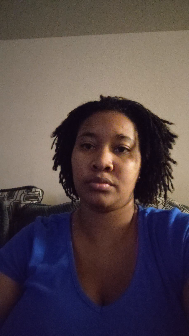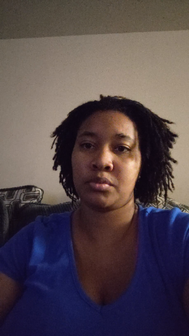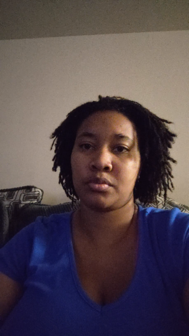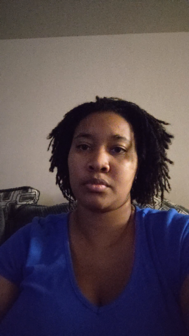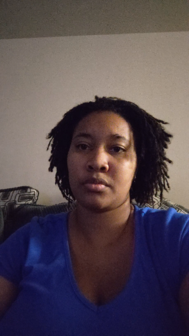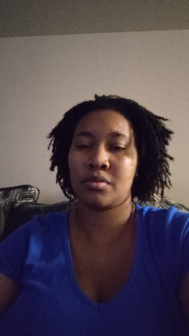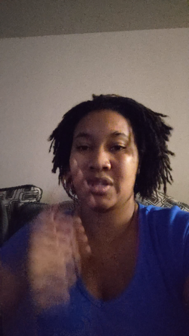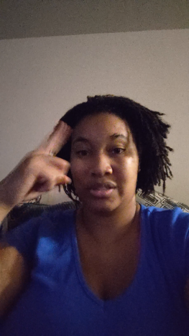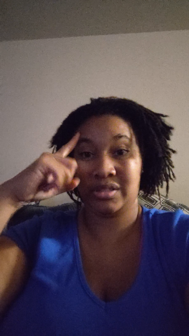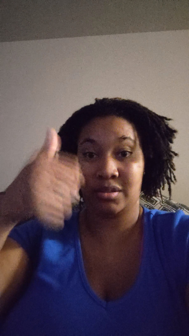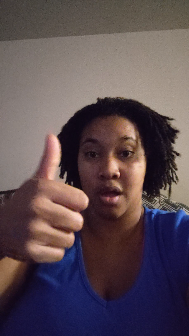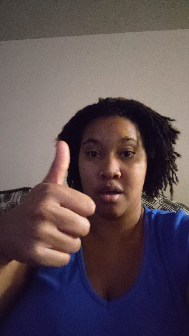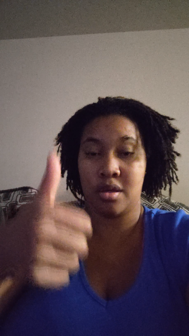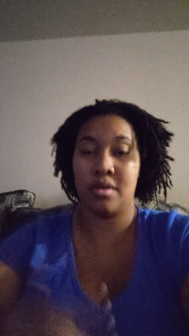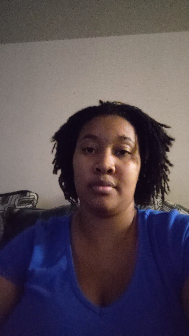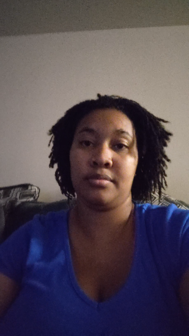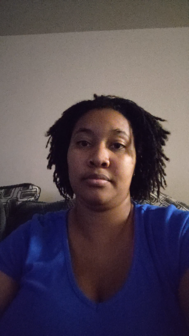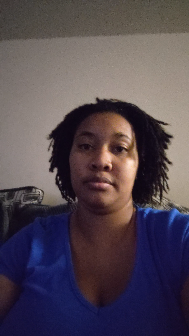dime